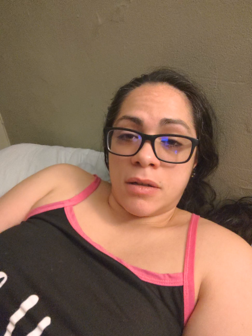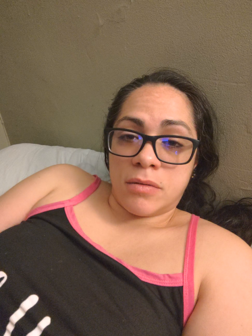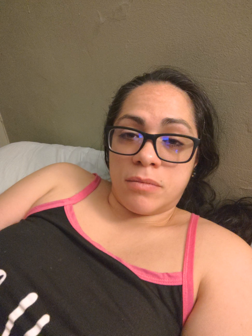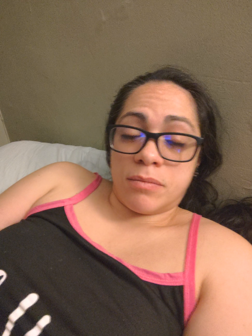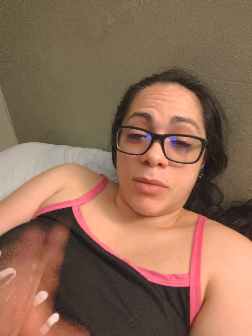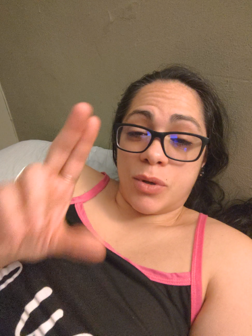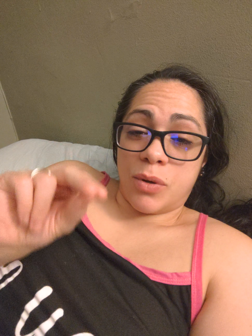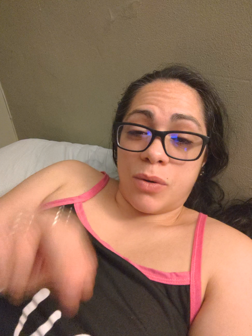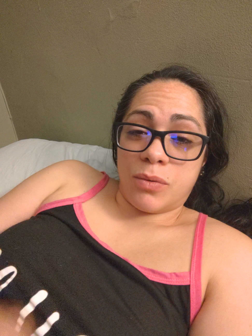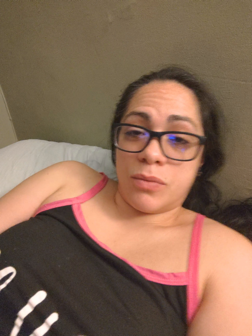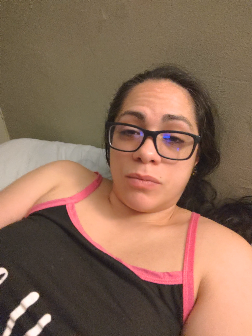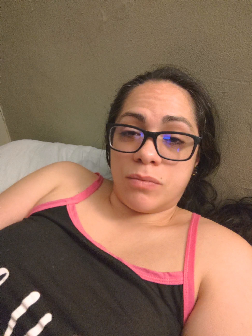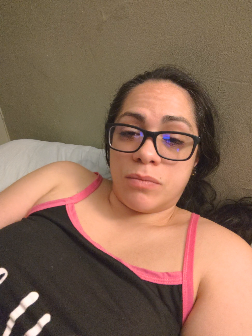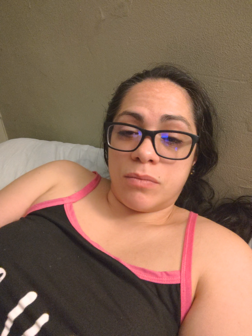no